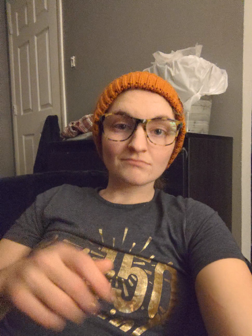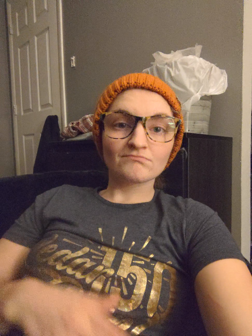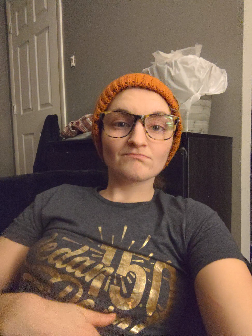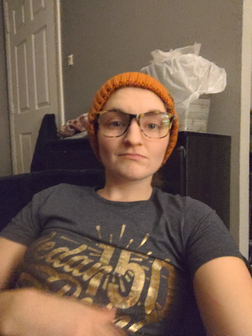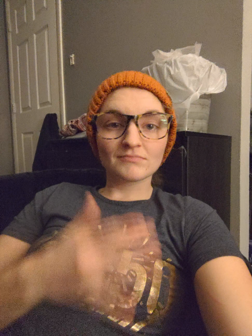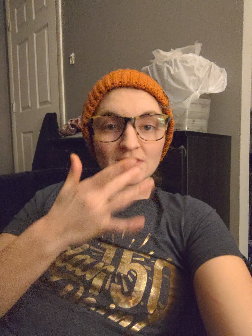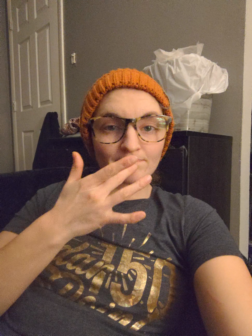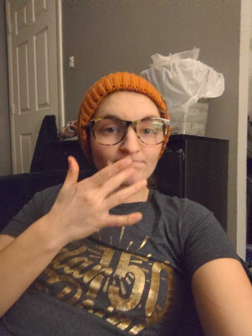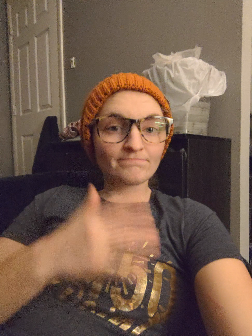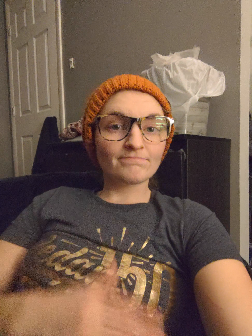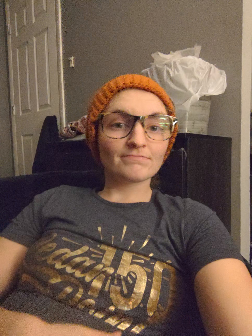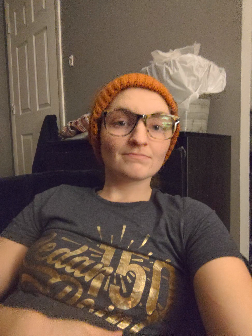taste